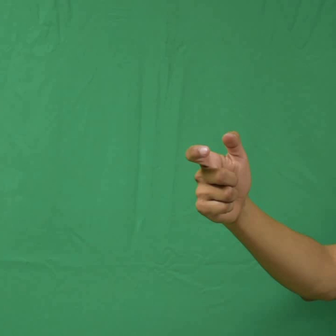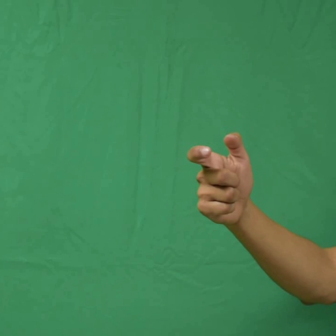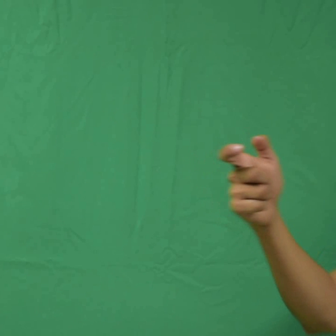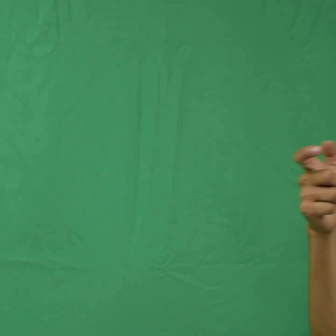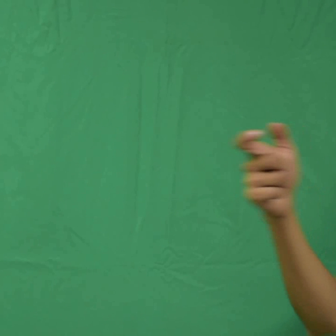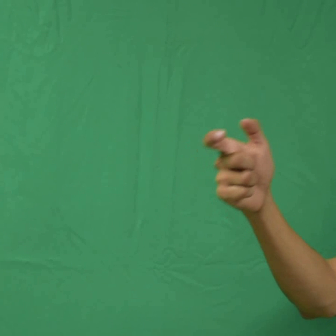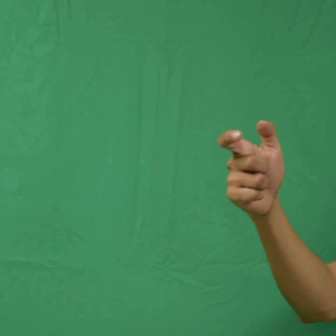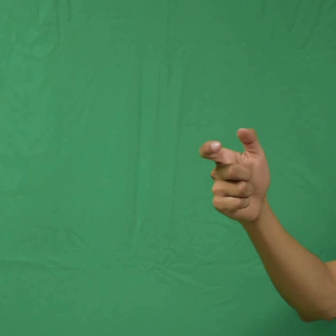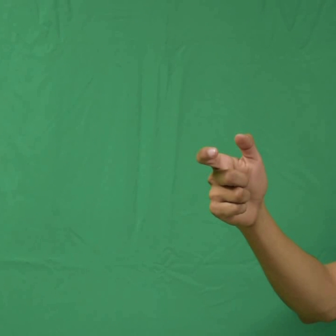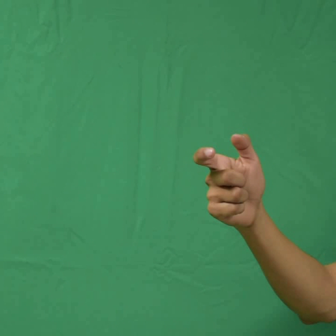X